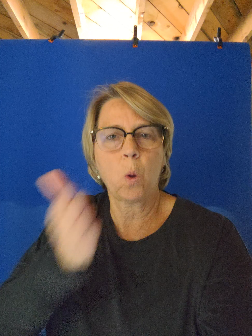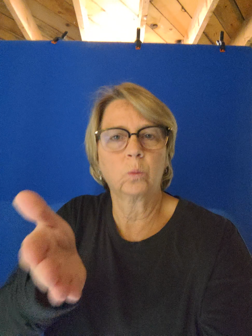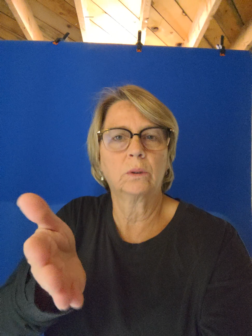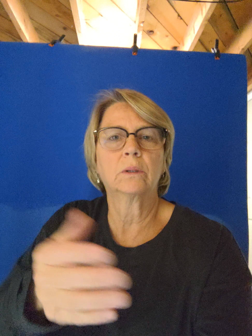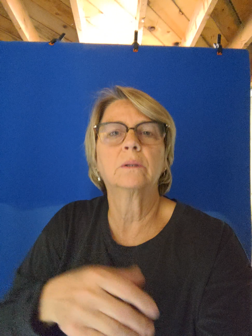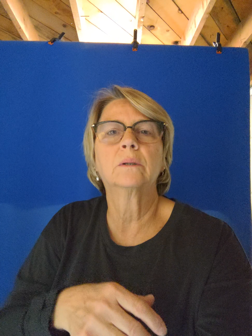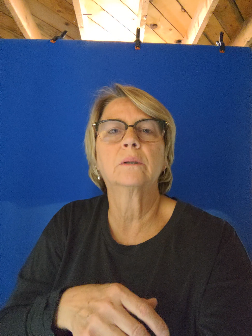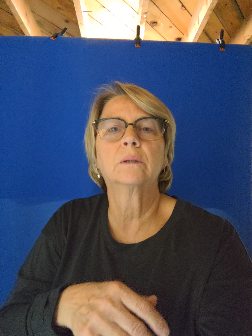boat